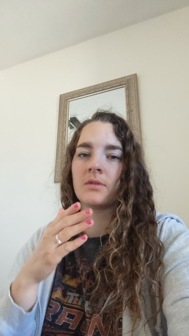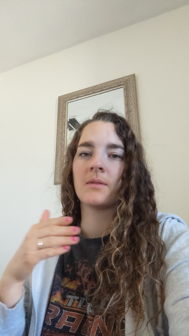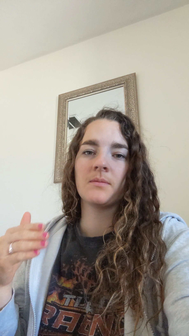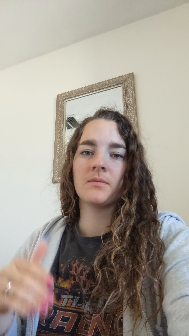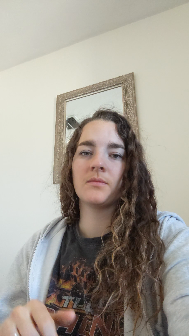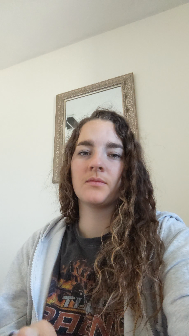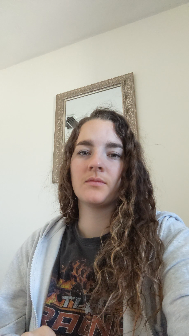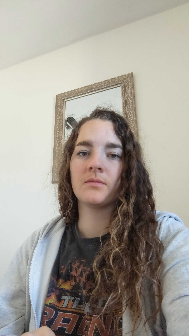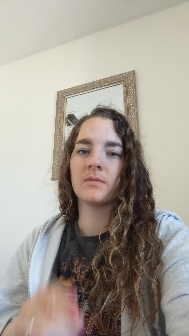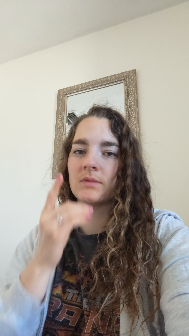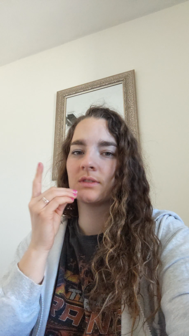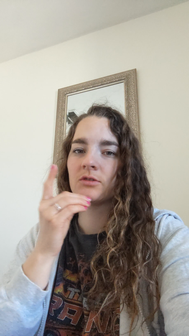dinner